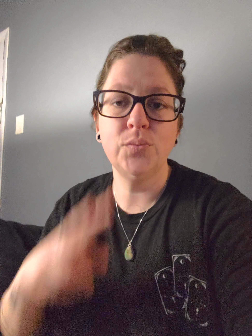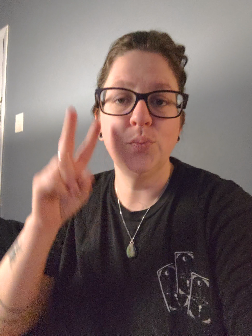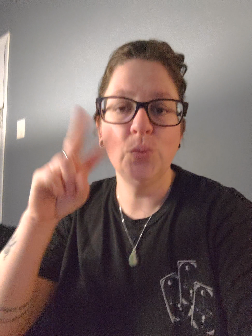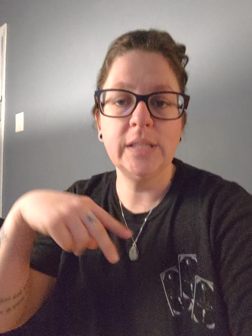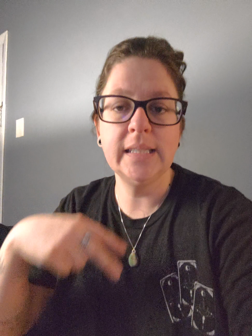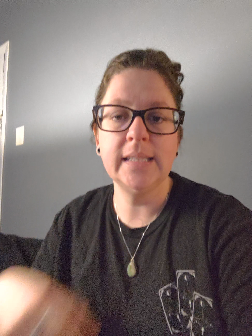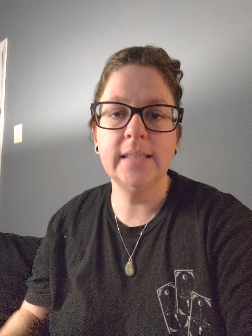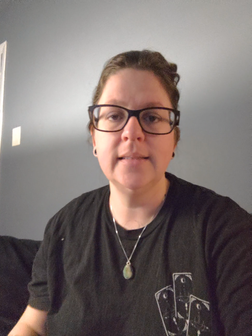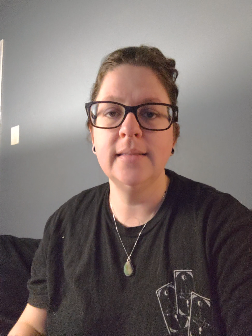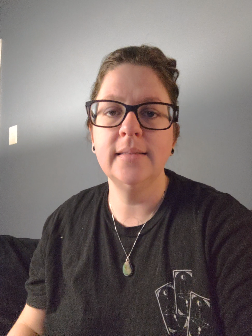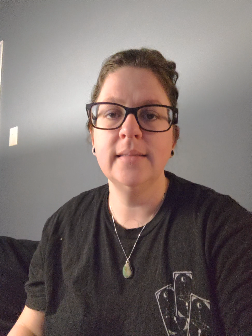read